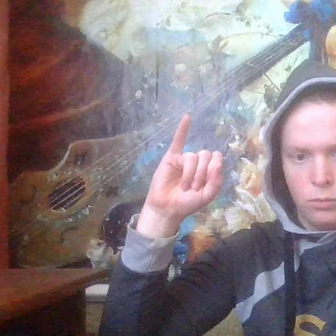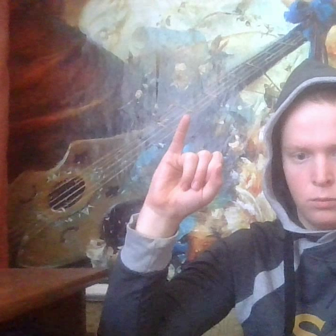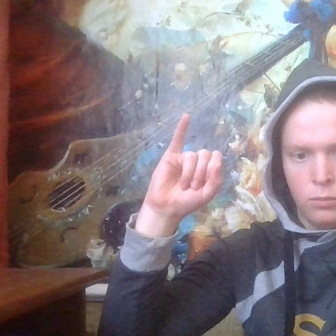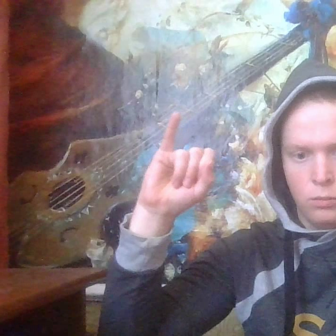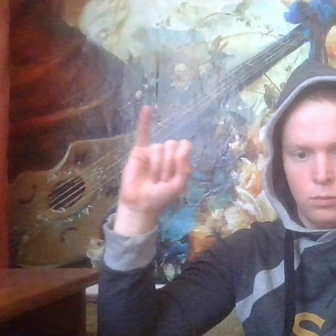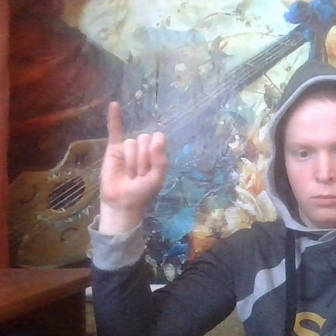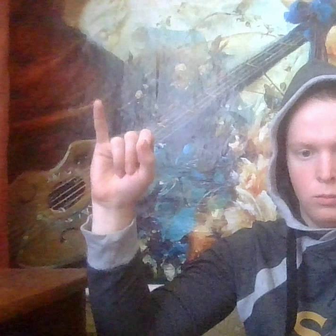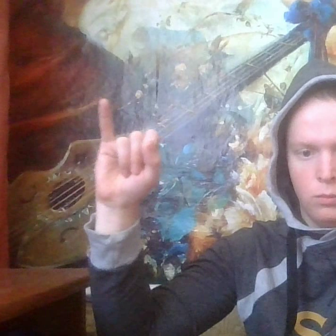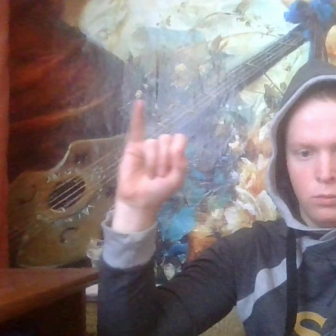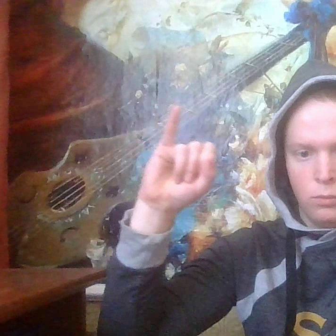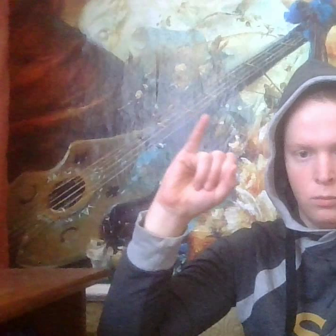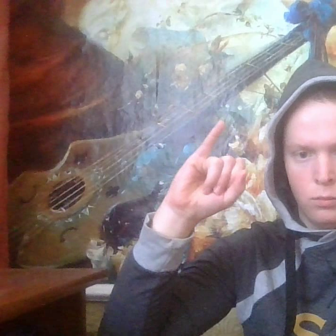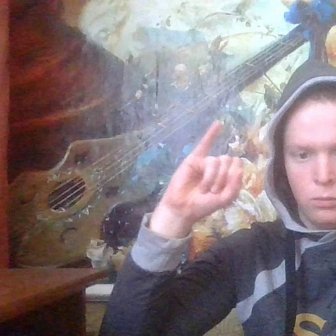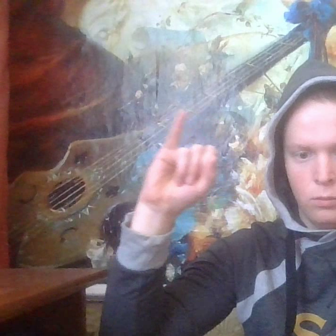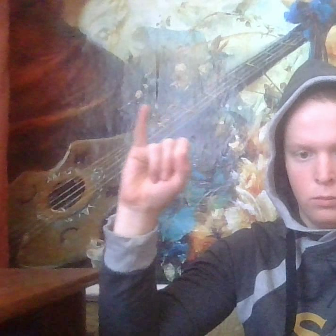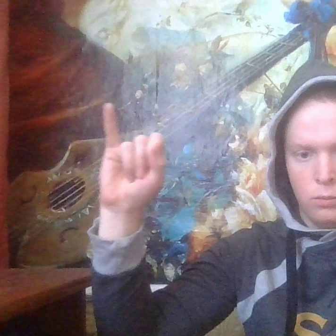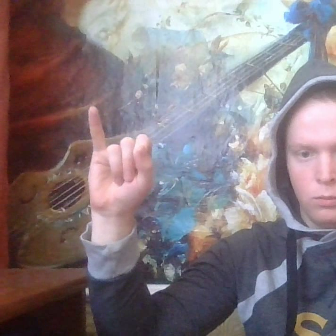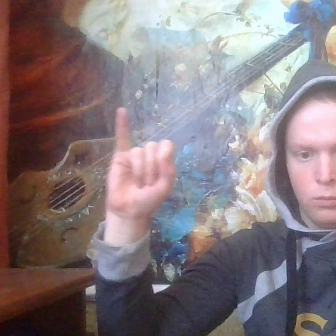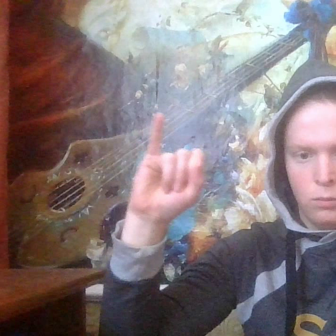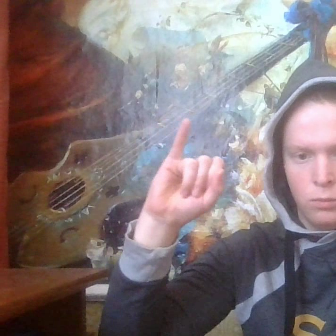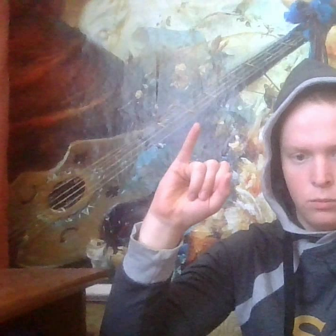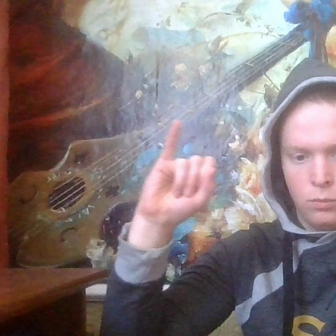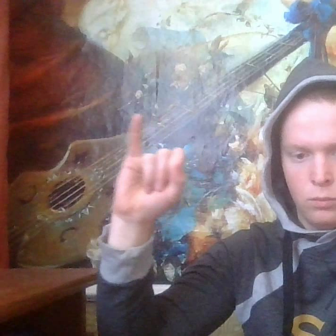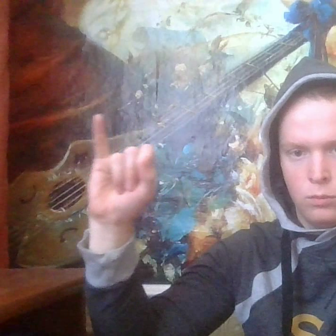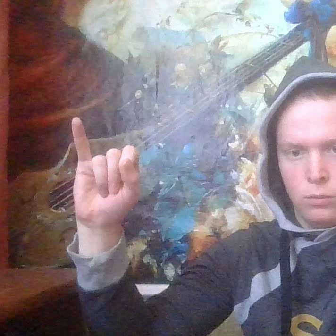Ї